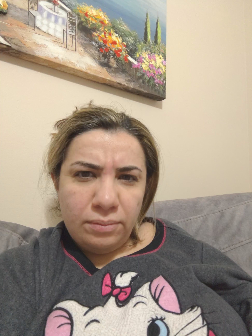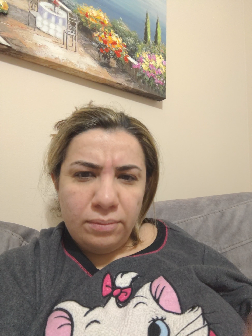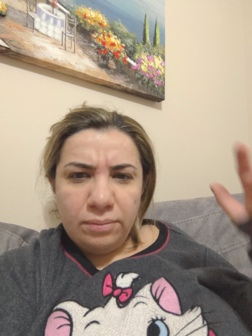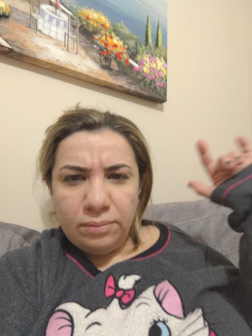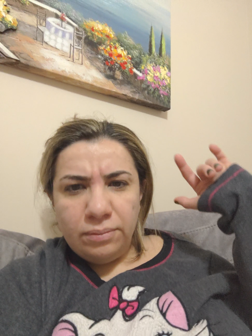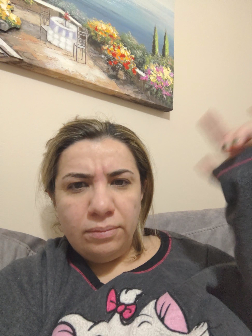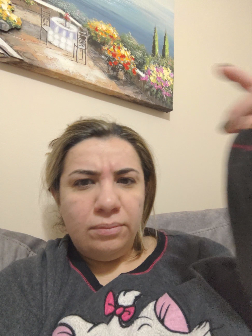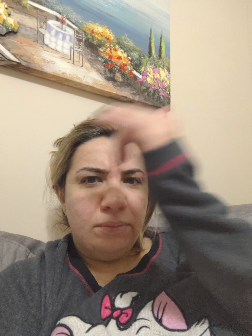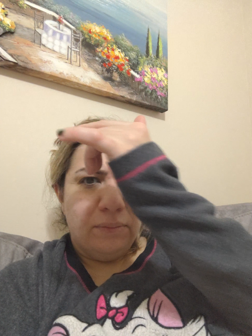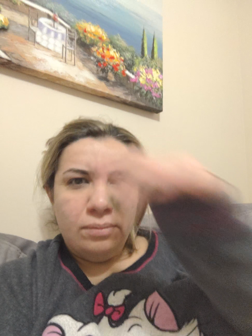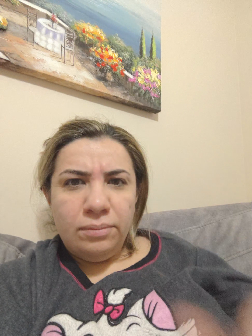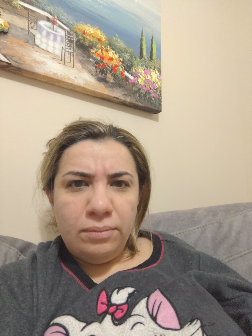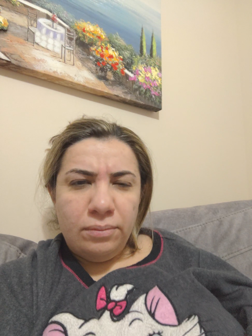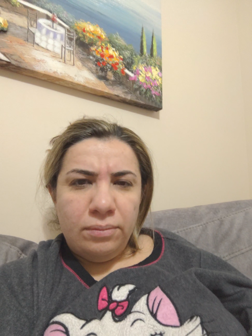airplane